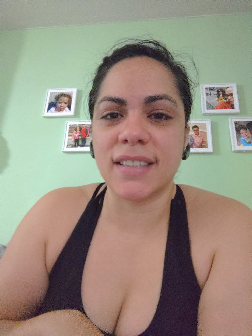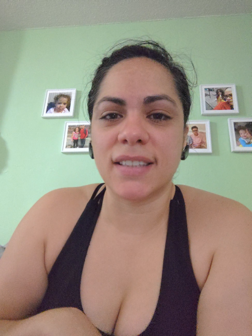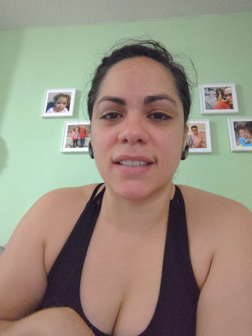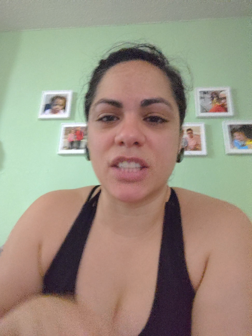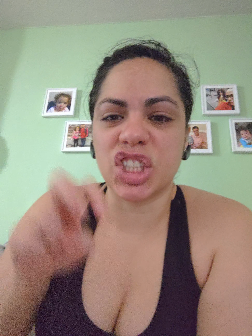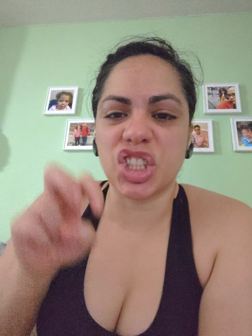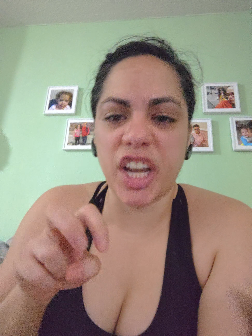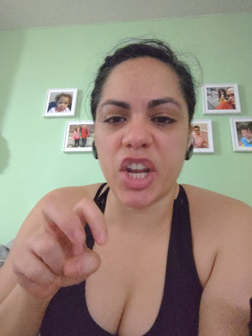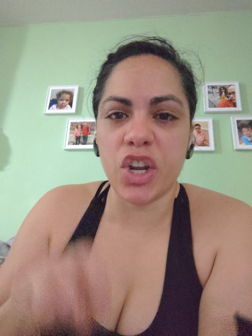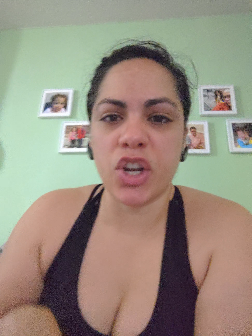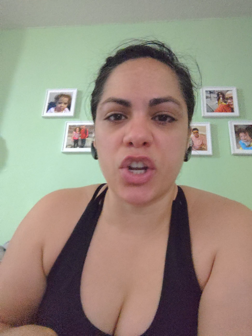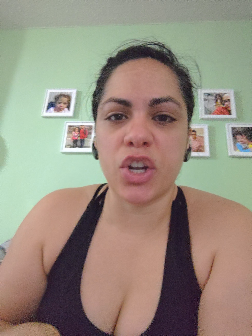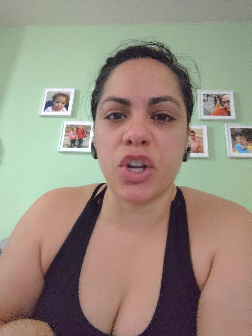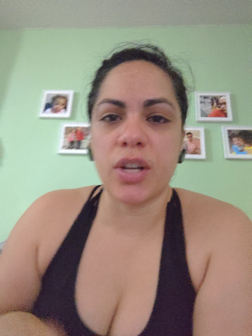chair